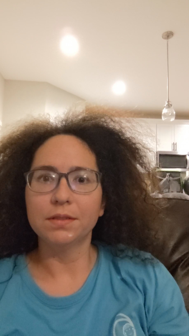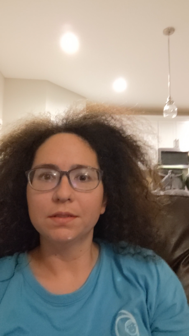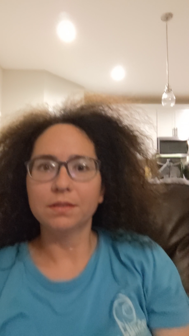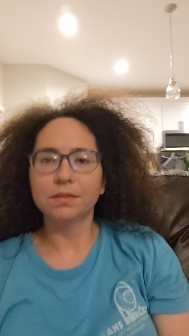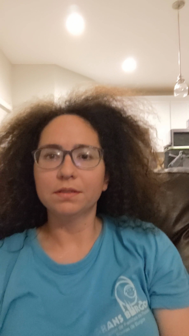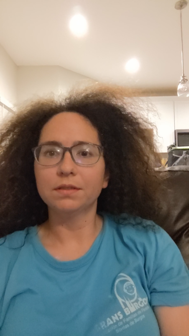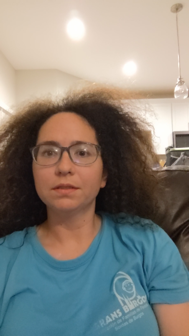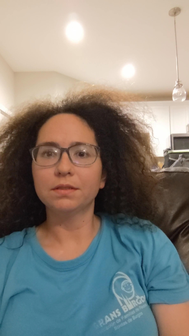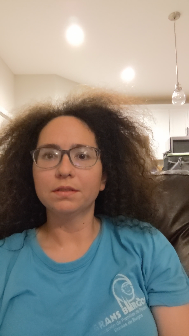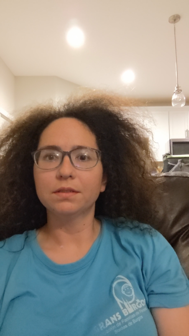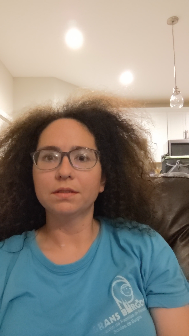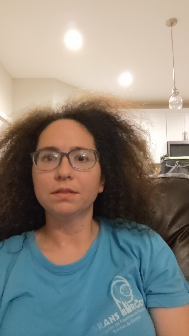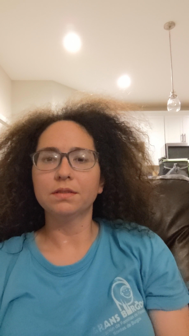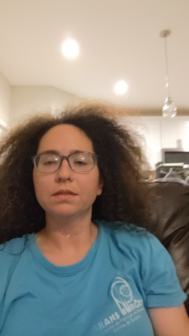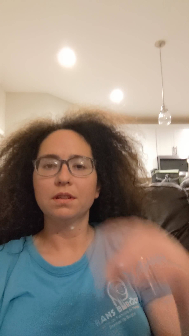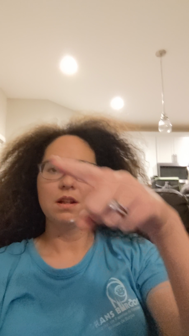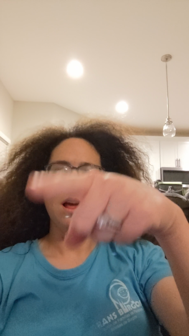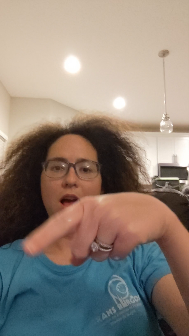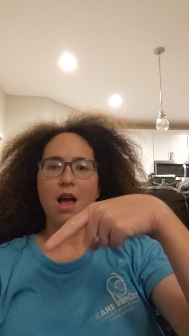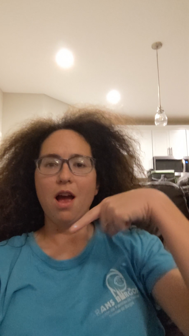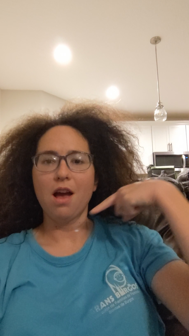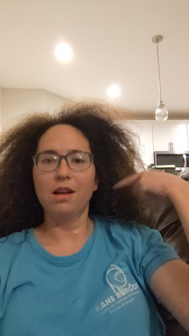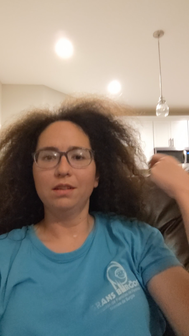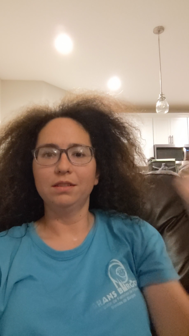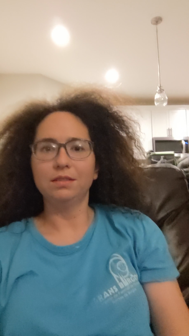long